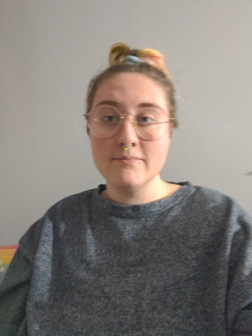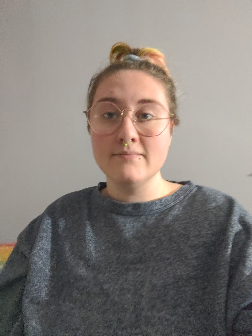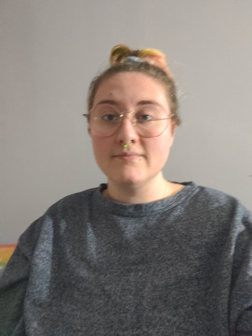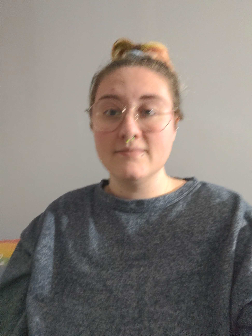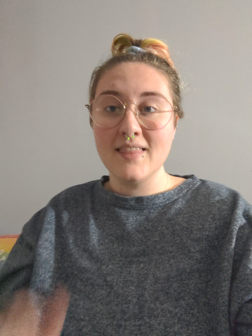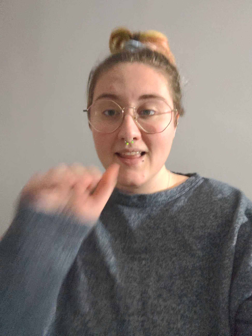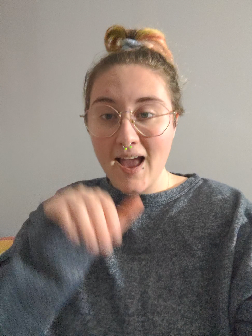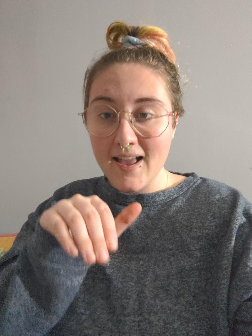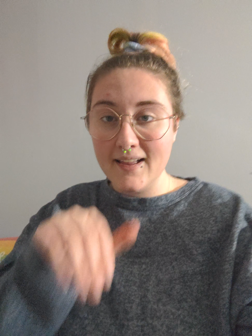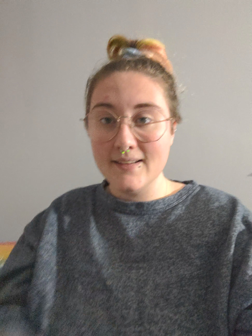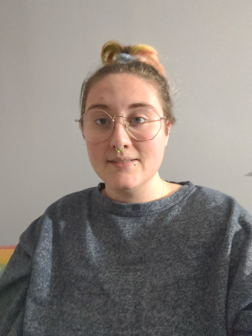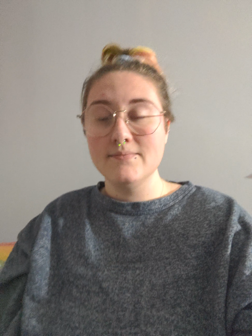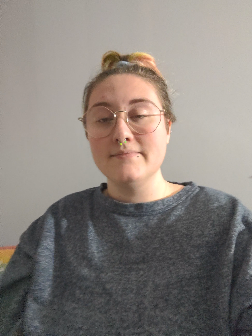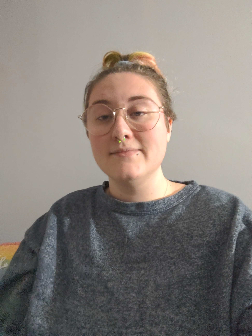night